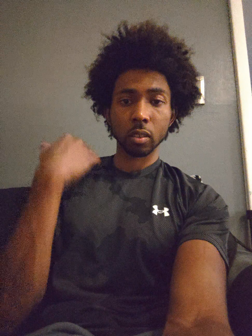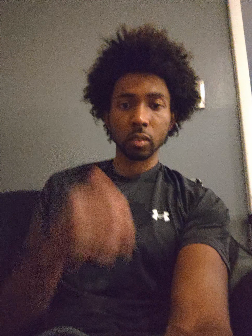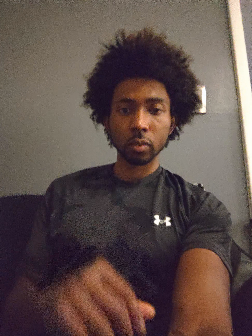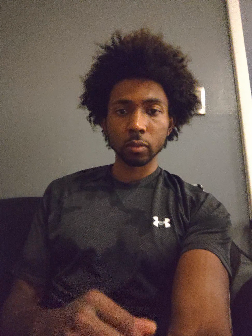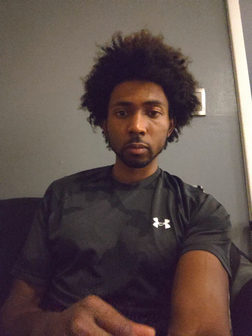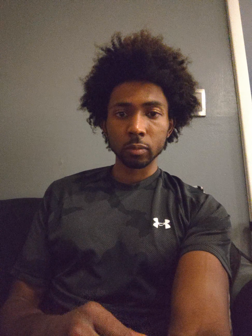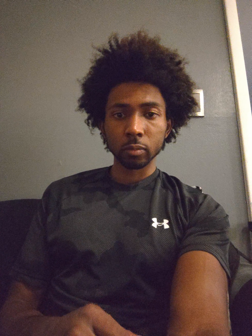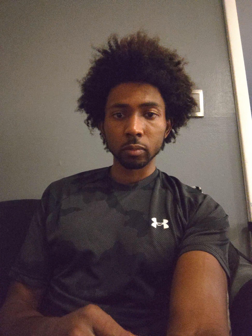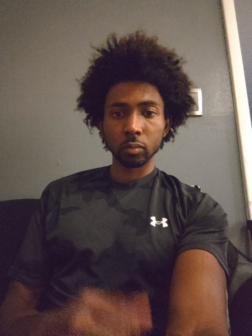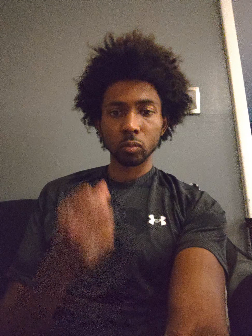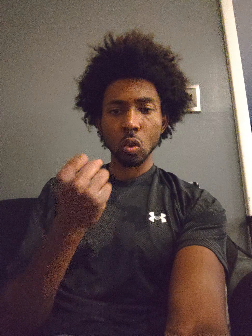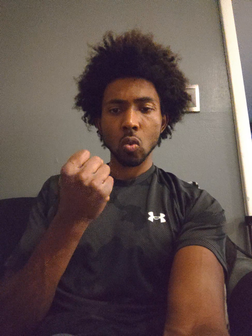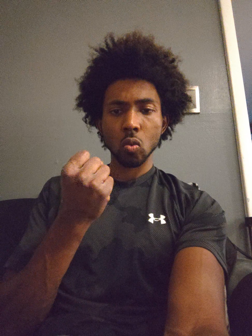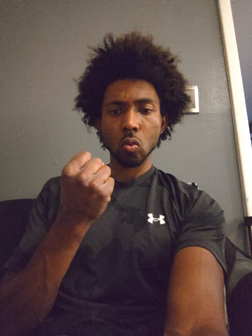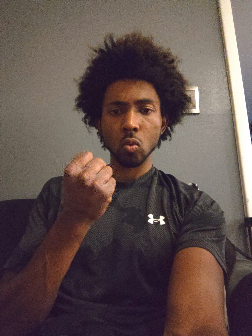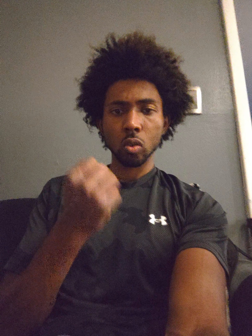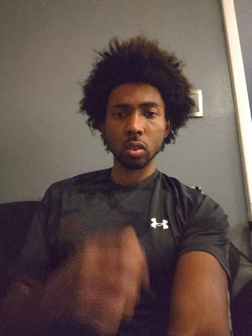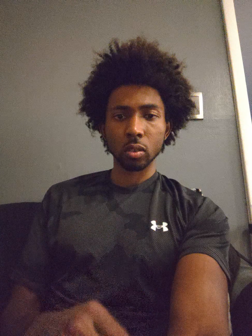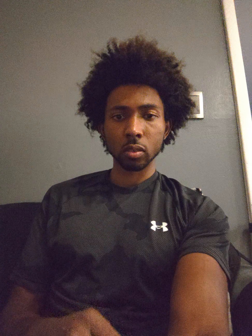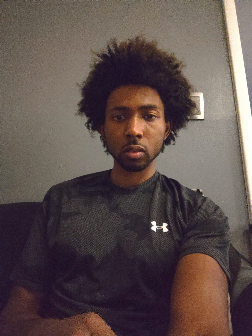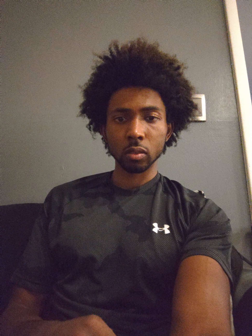hold